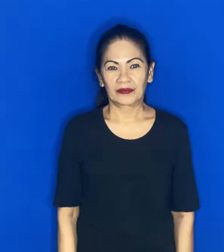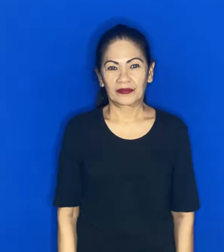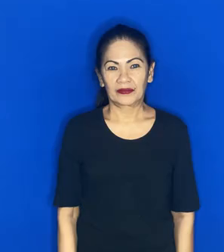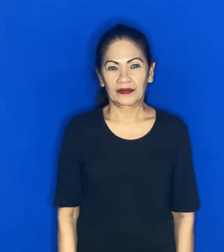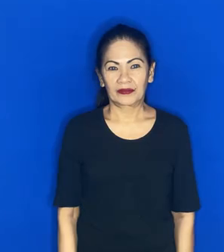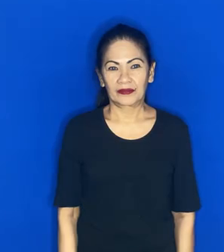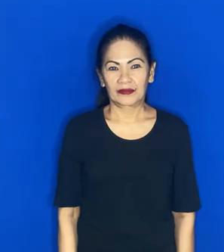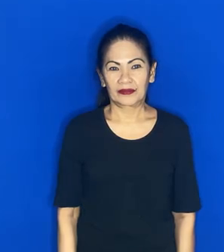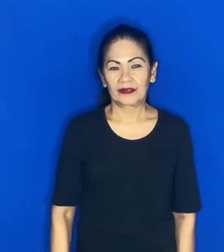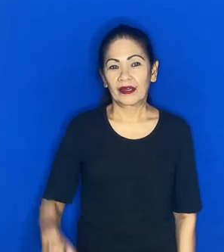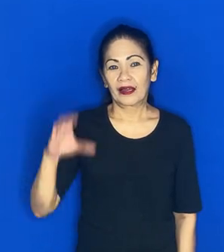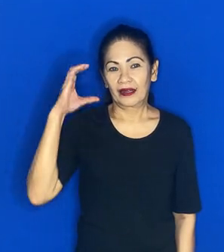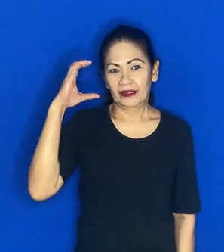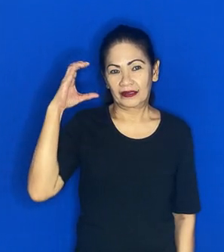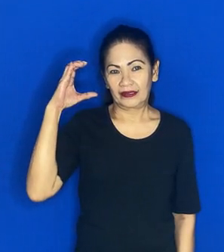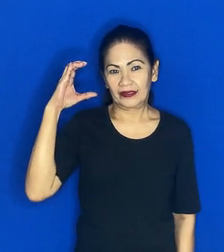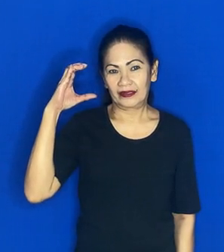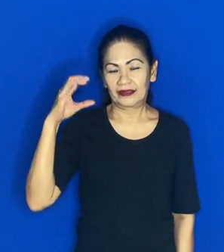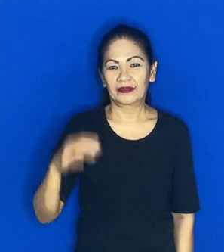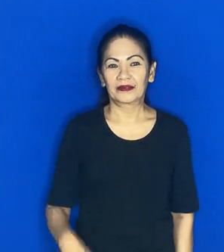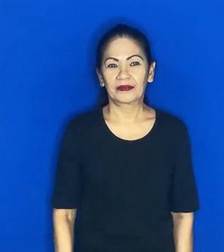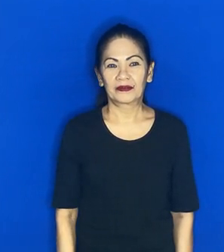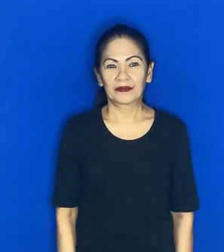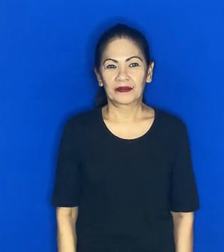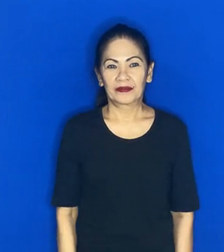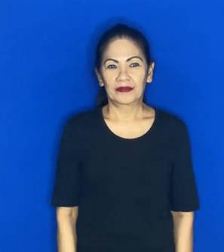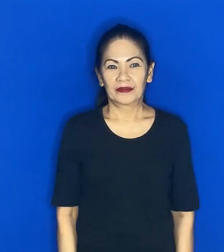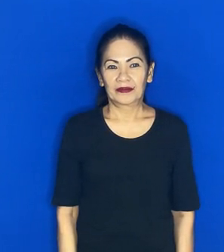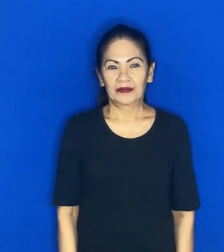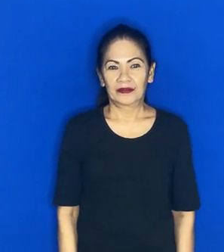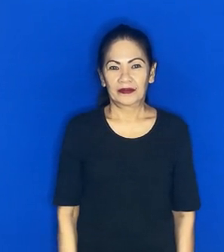cousin